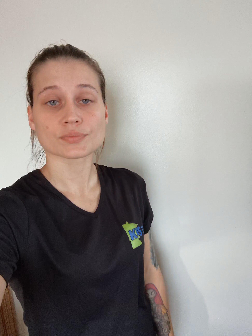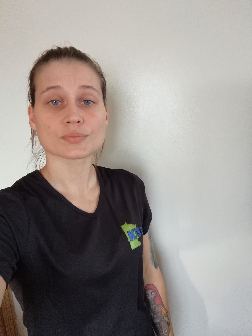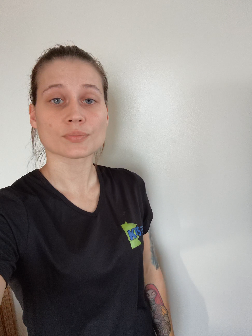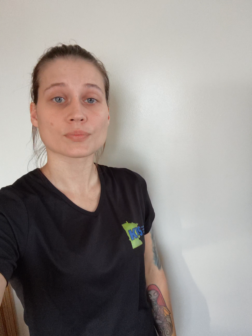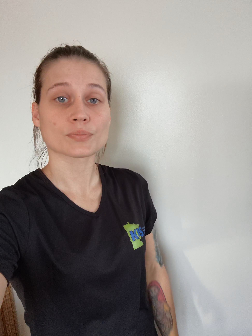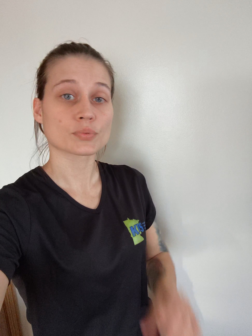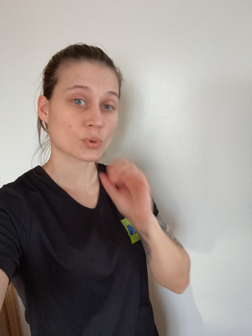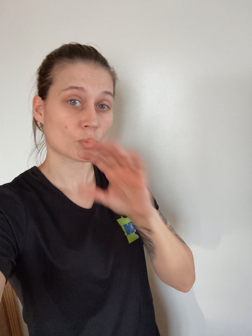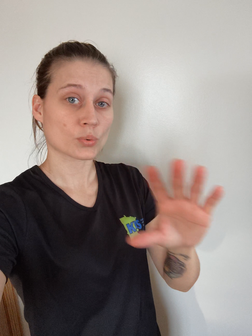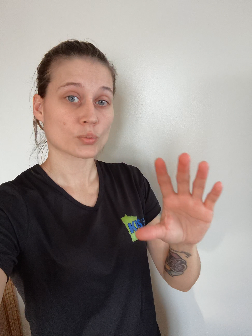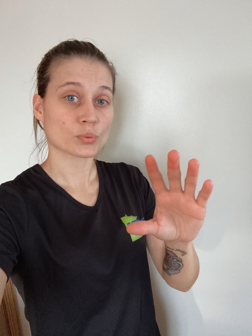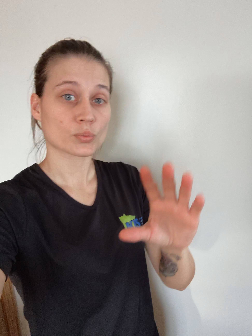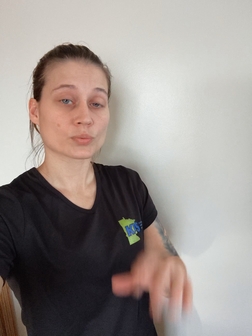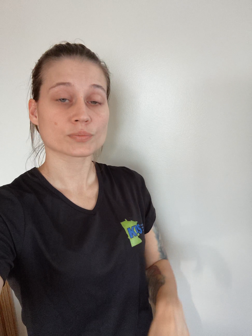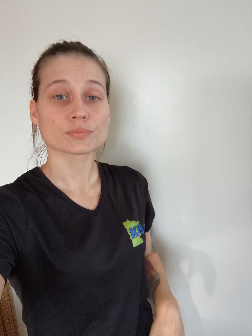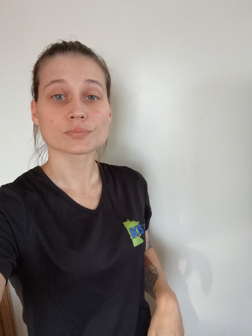blow